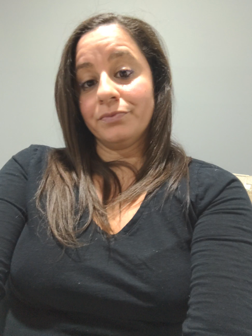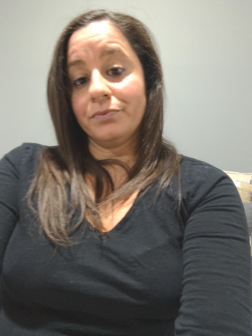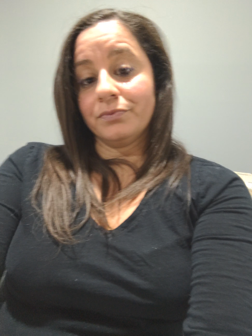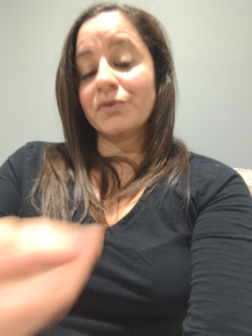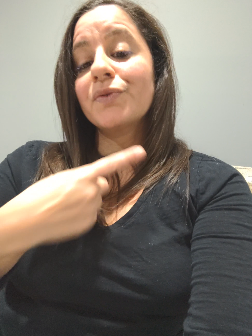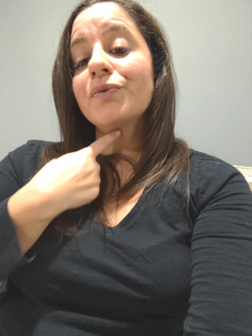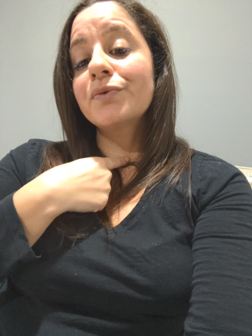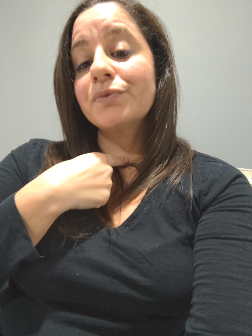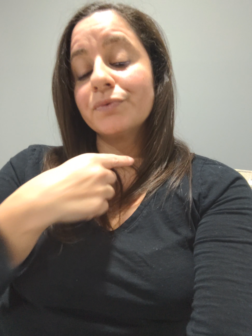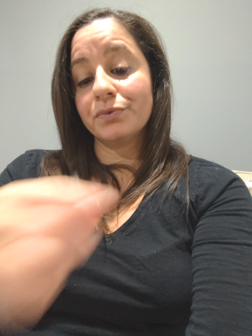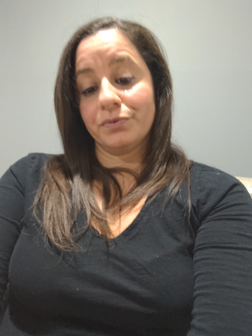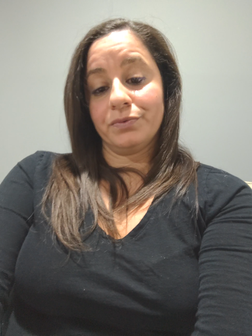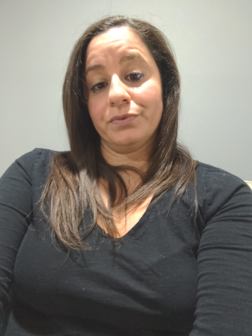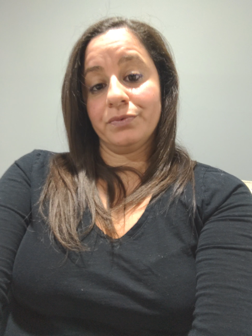thirsty